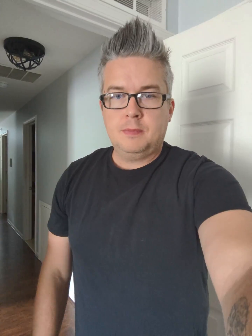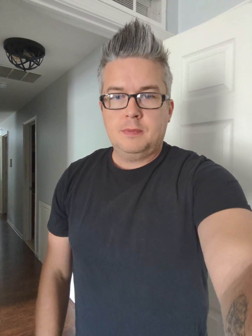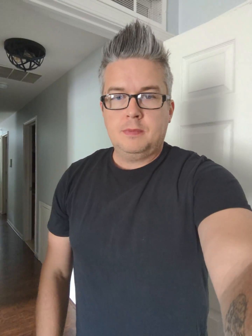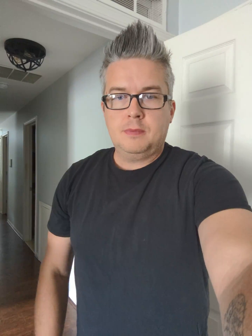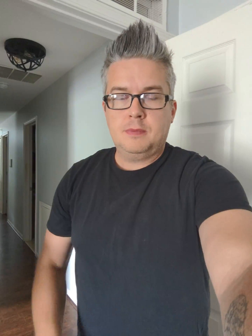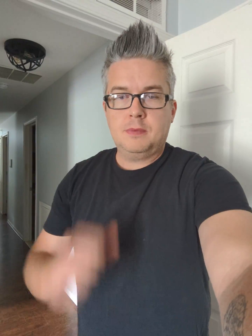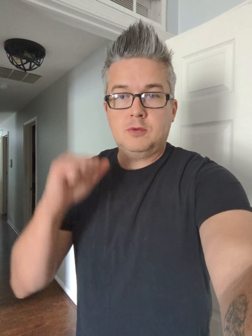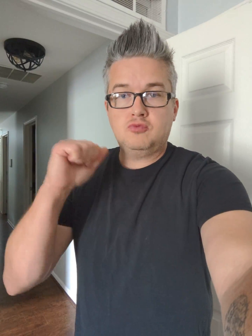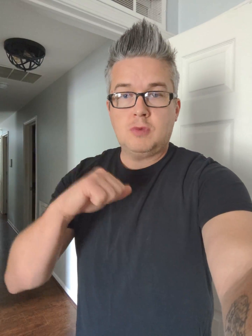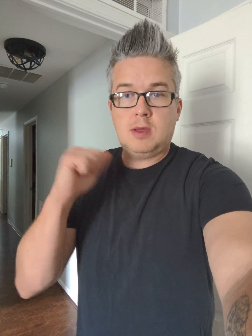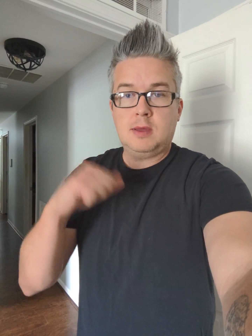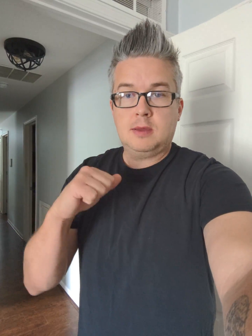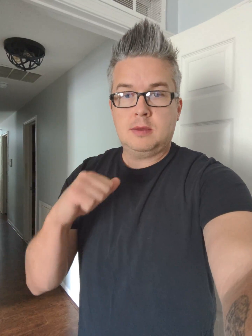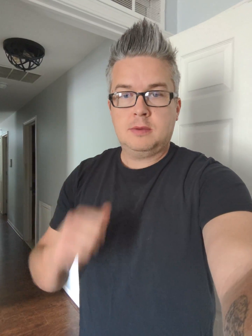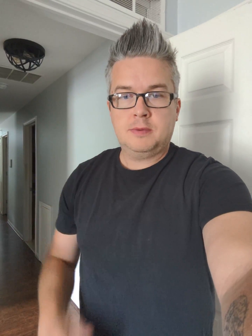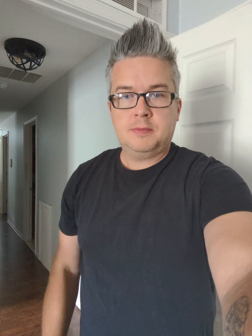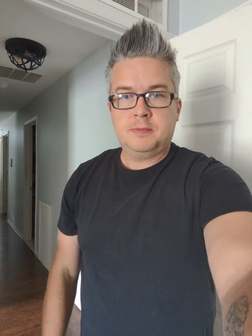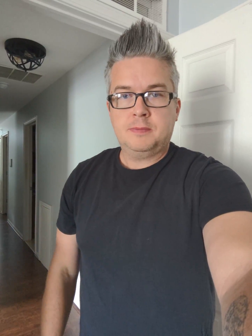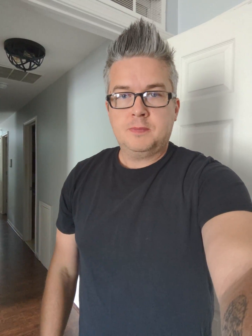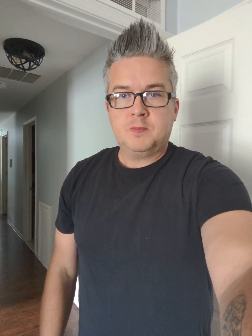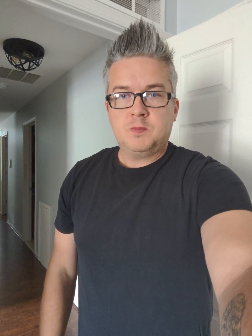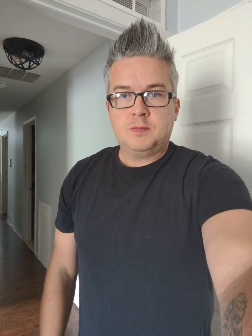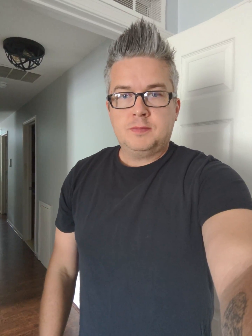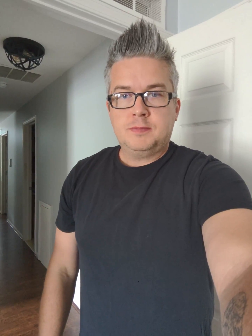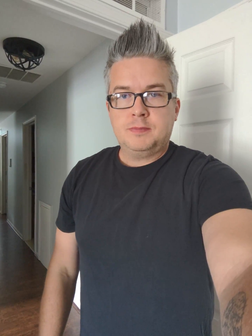rock